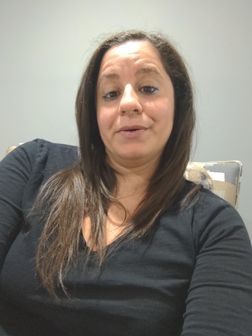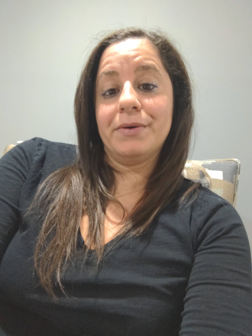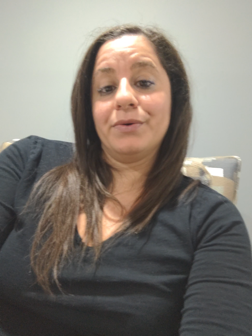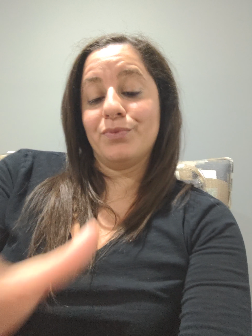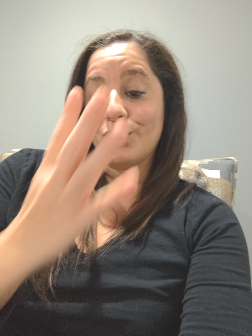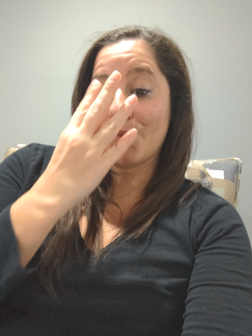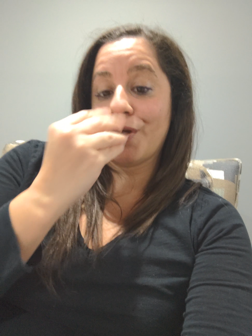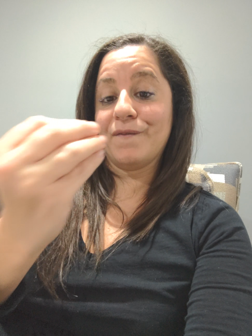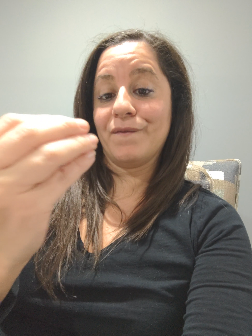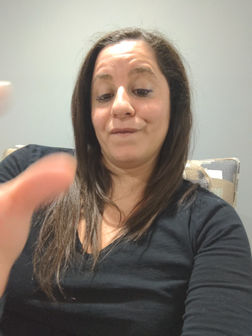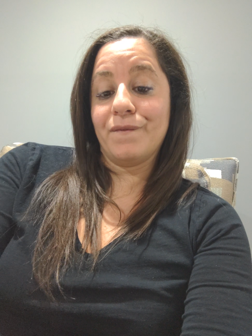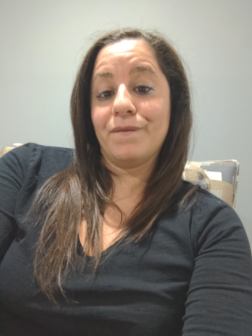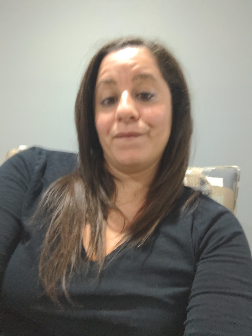wolf